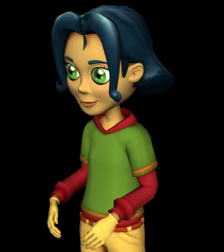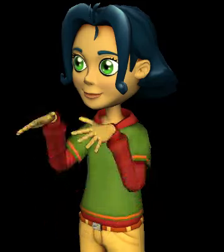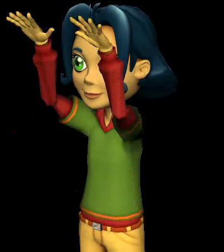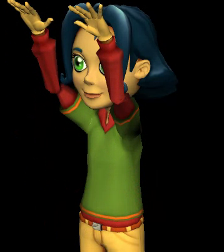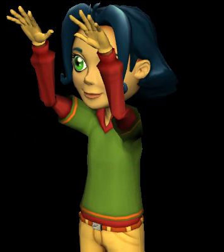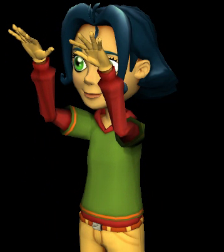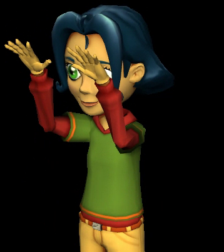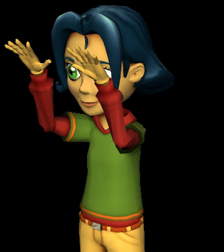ثلج